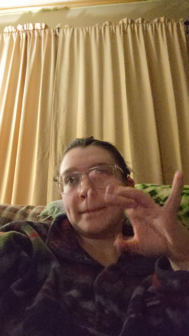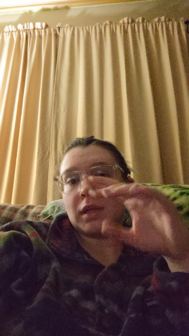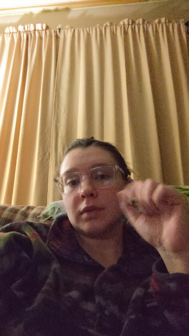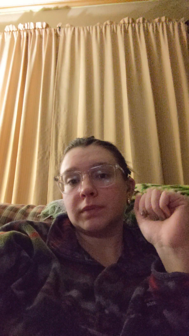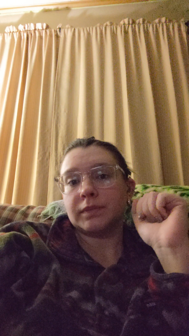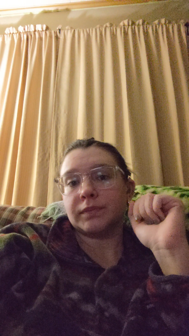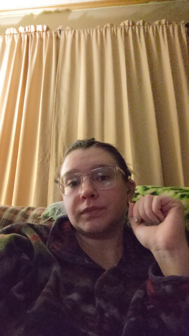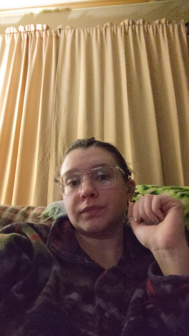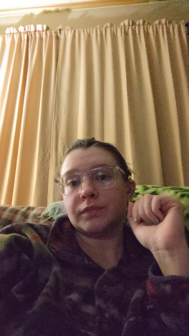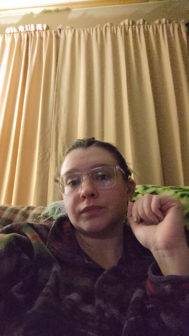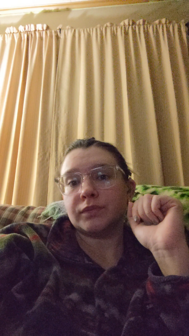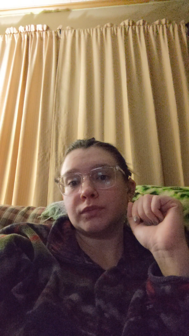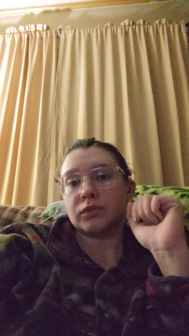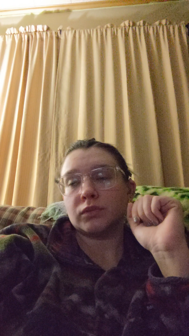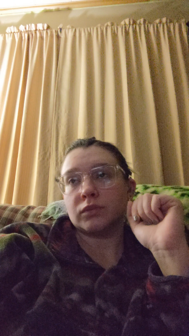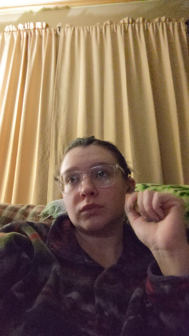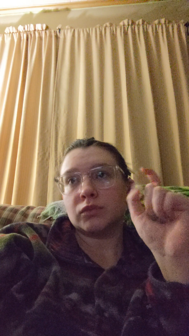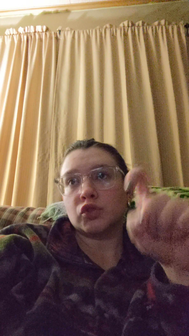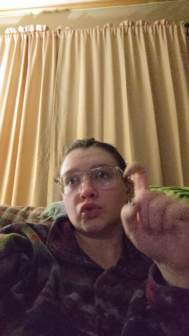should